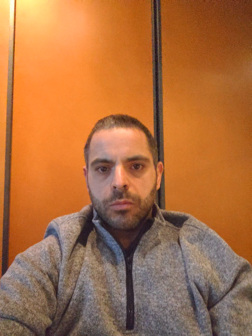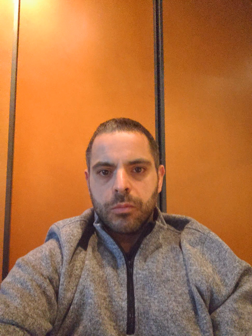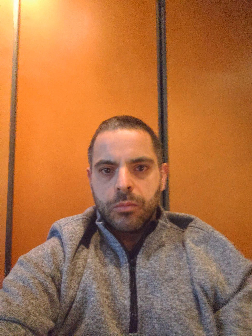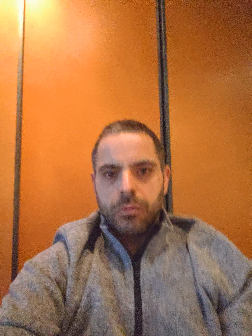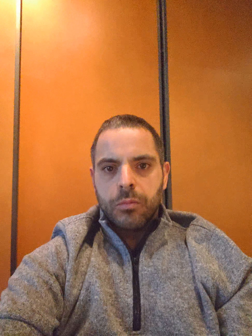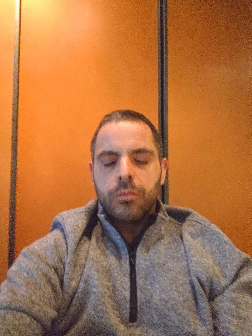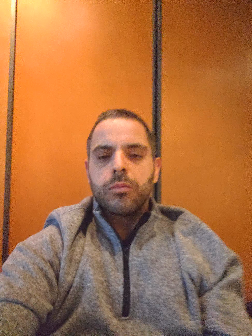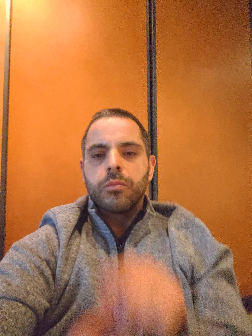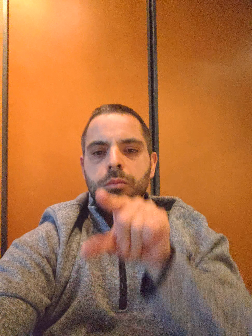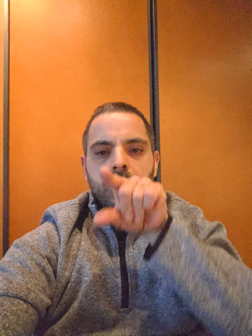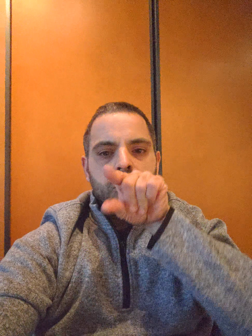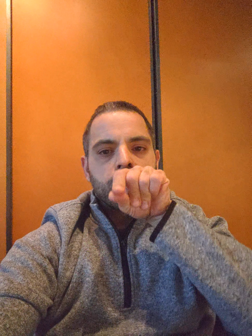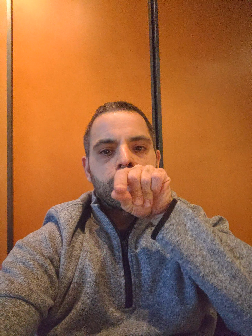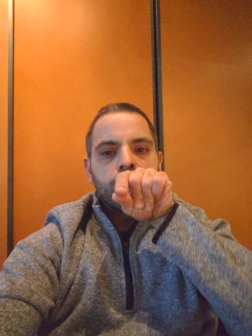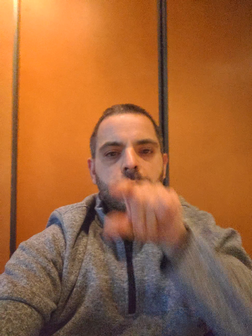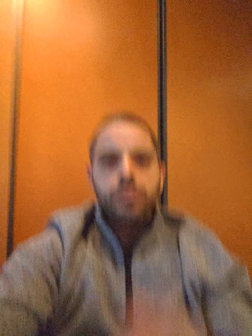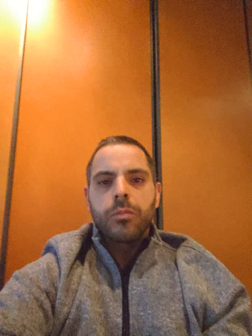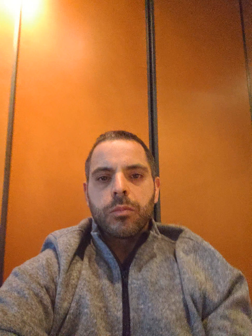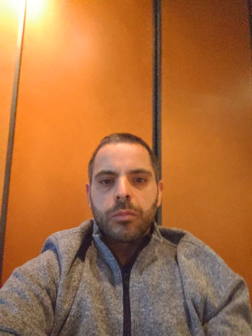bird